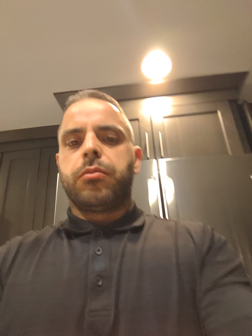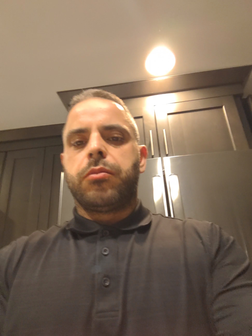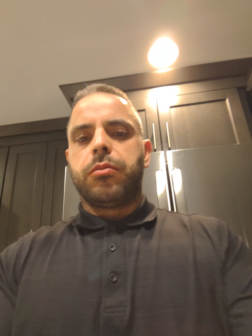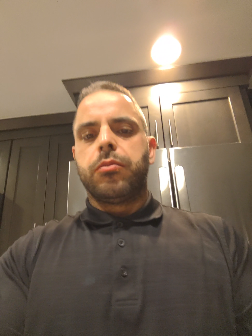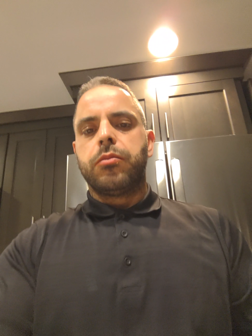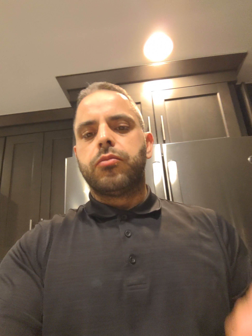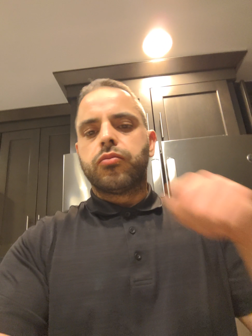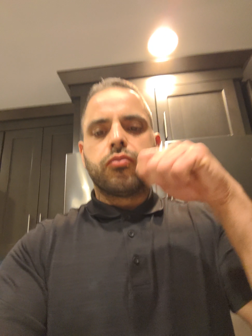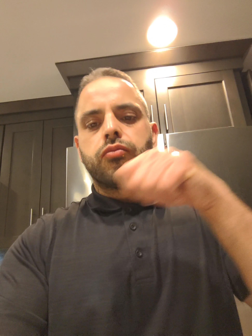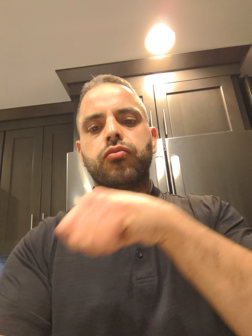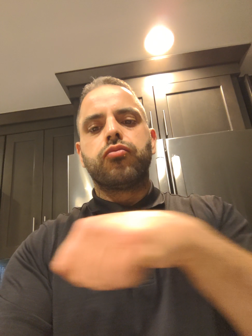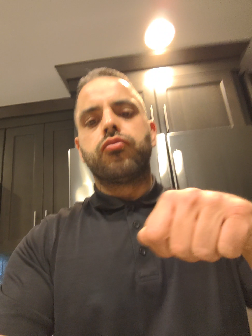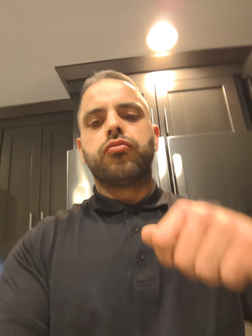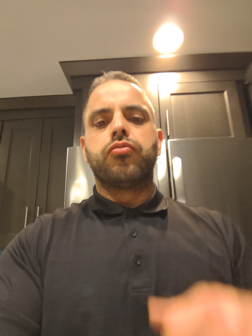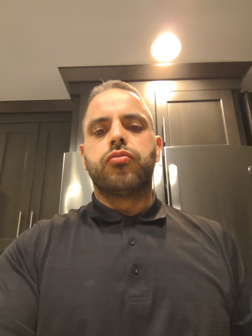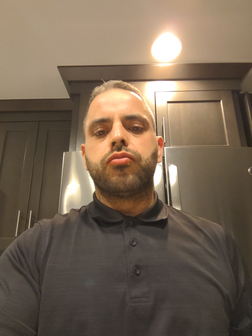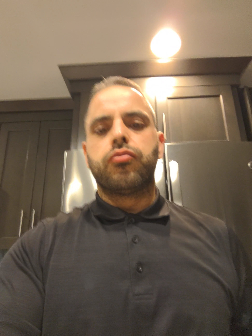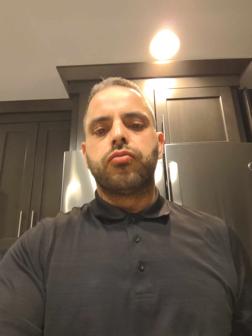toothbrush